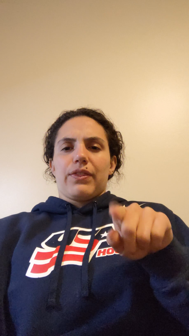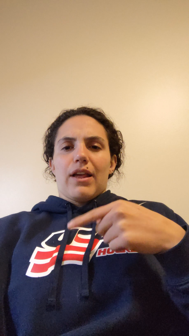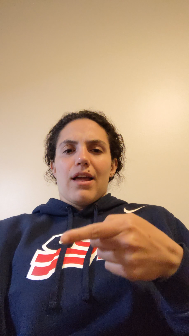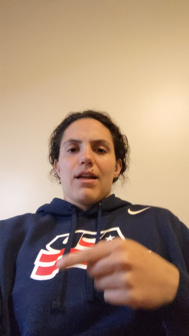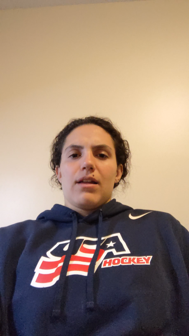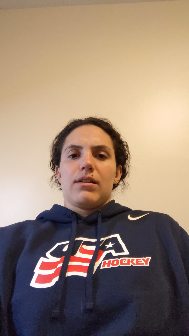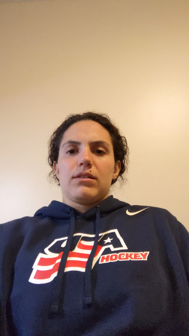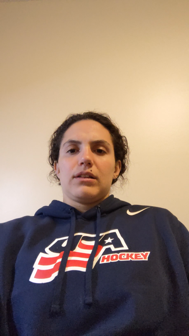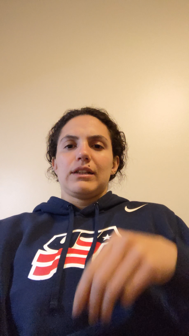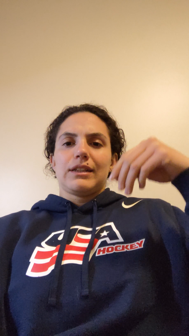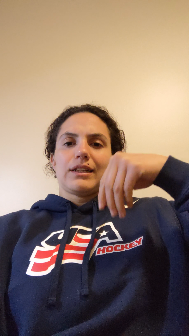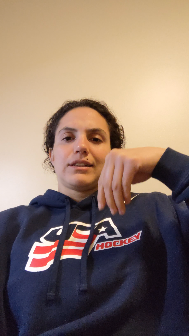inside